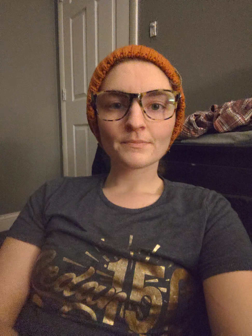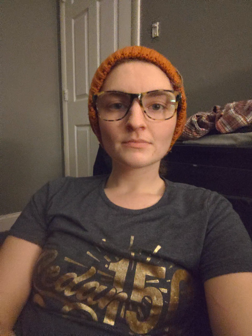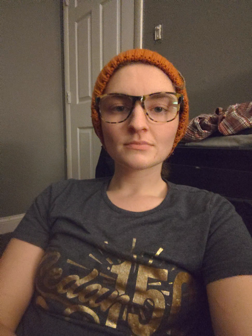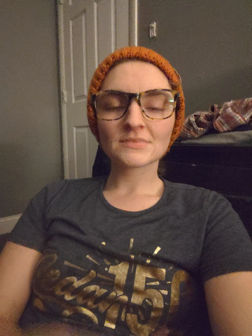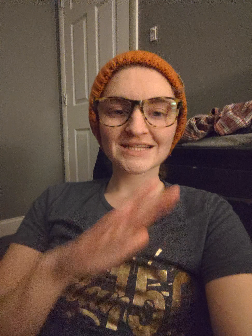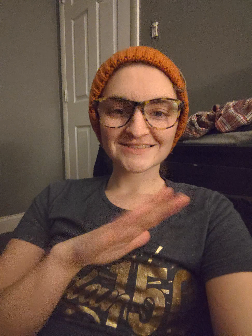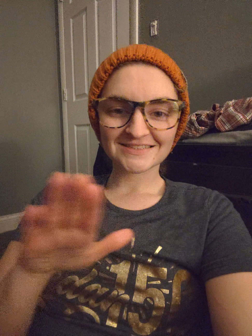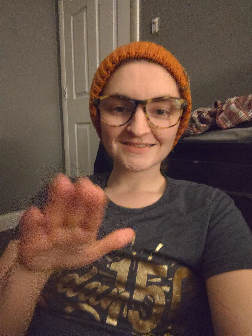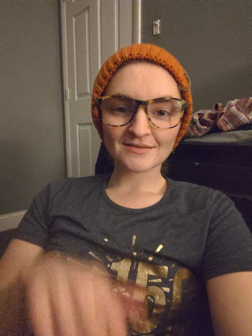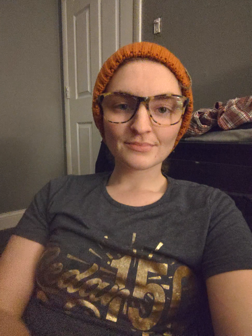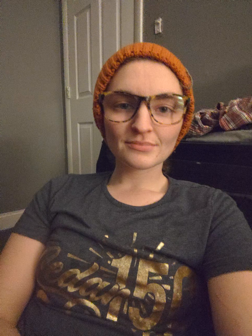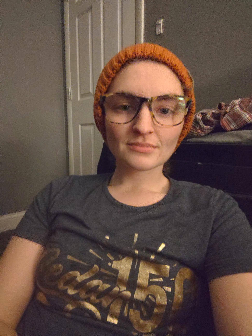clean